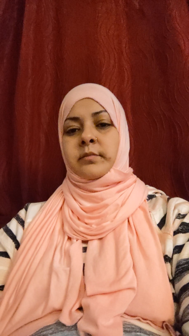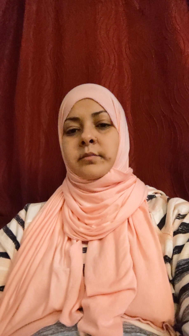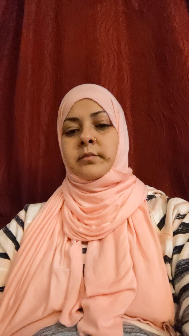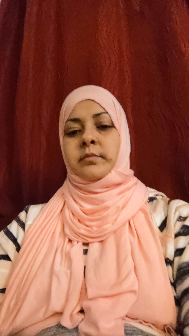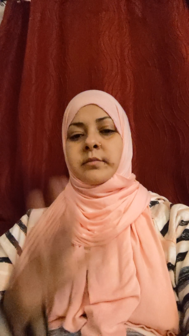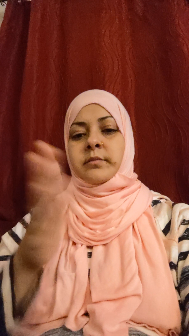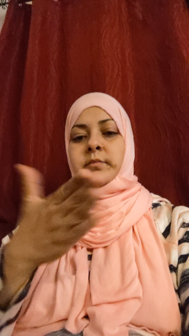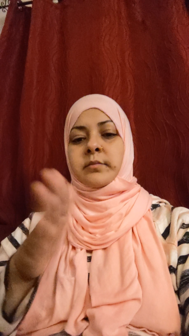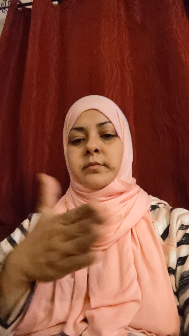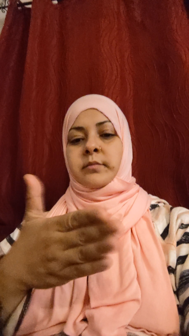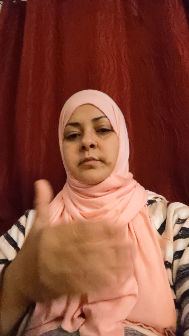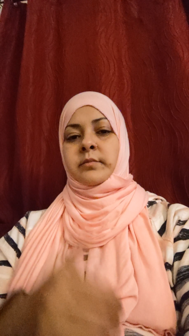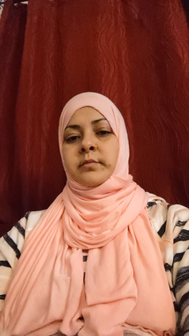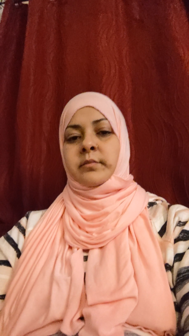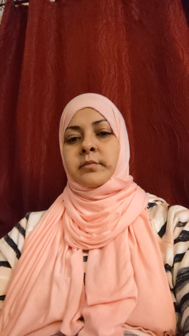share